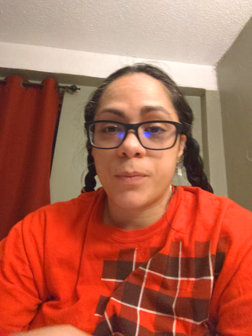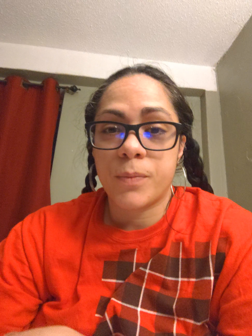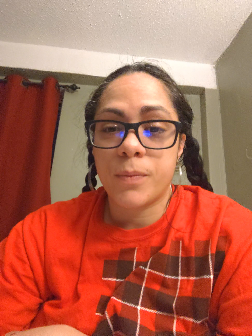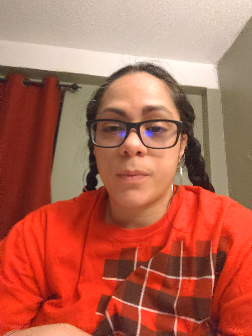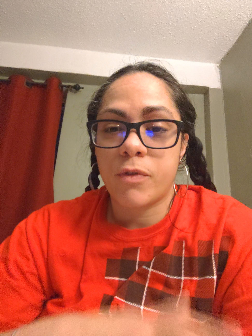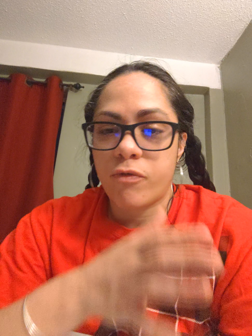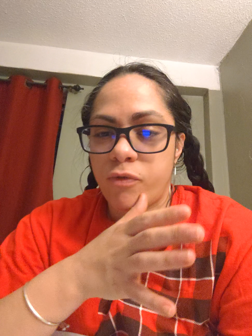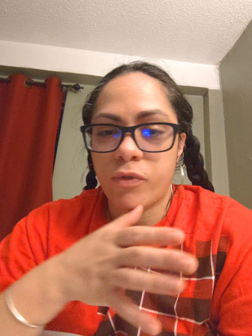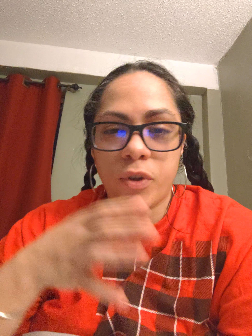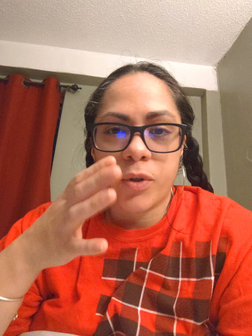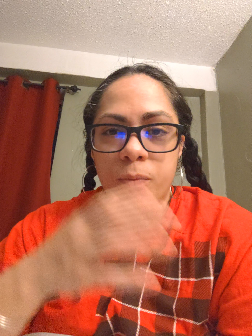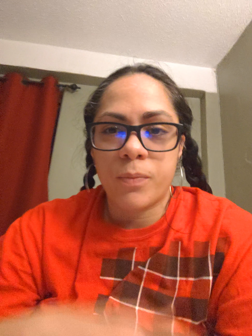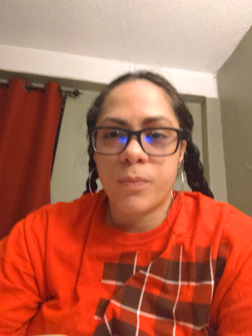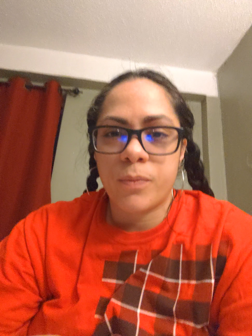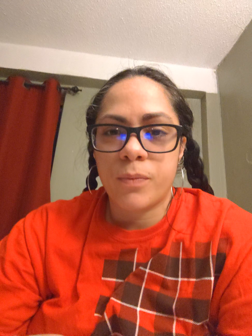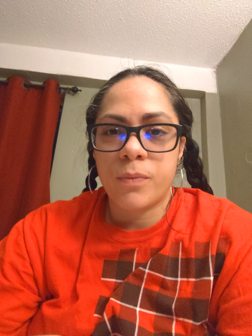farm